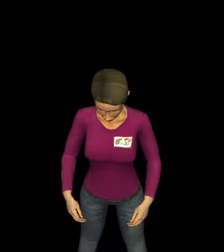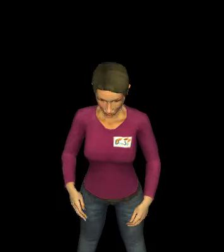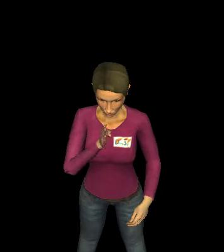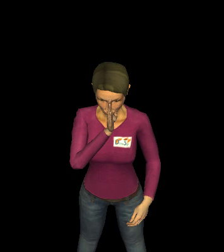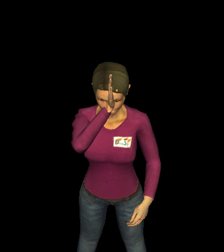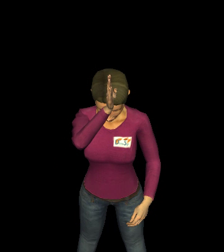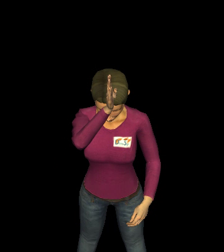منتصف الليل